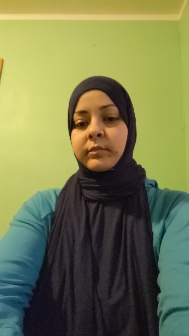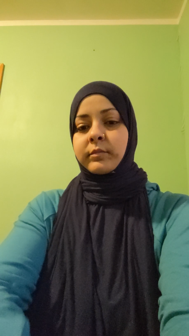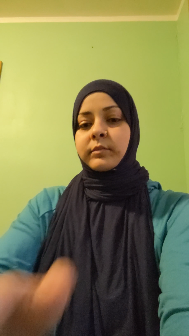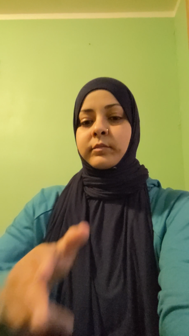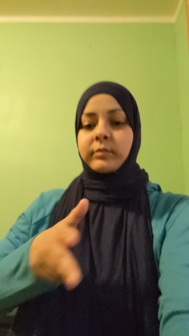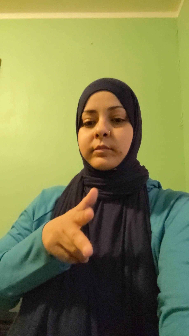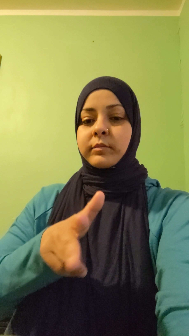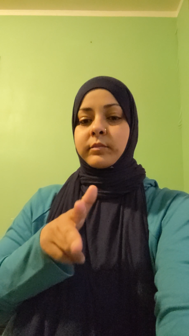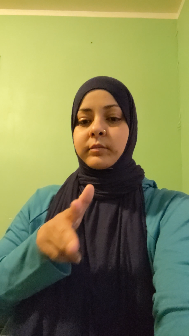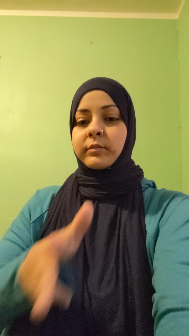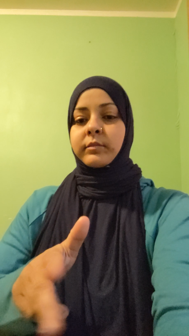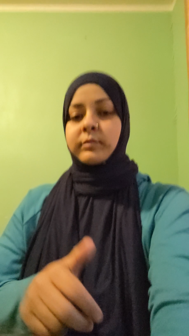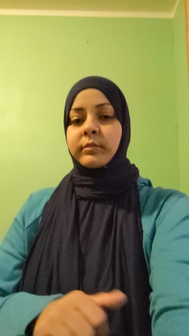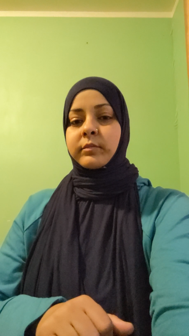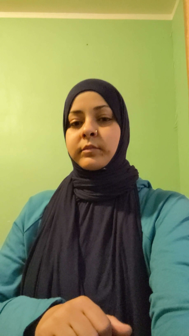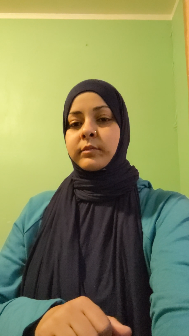garage